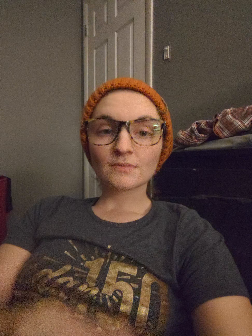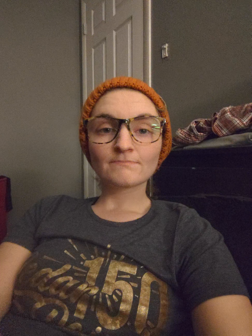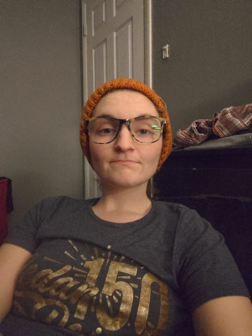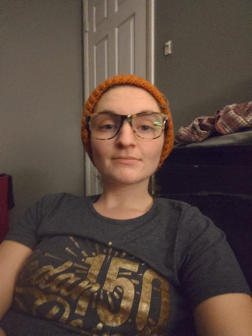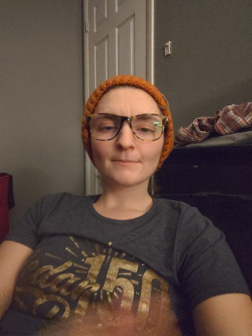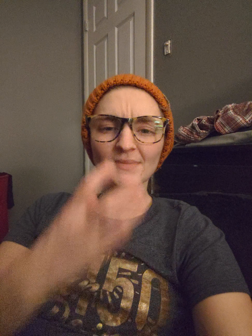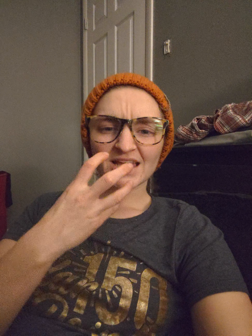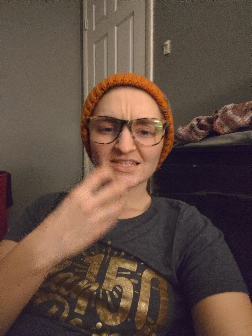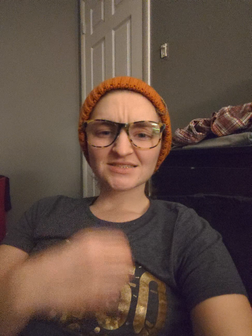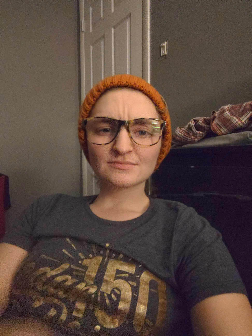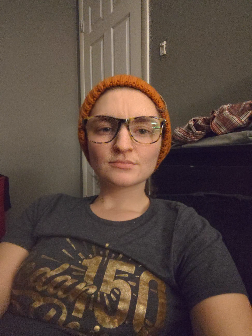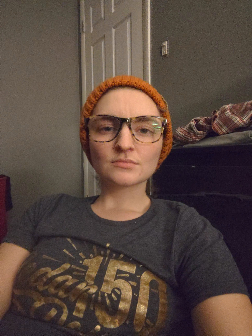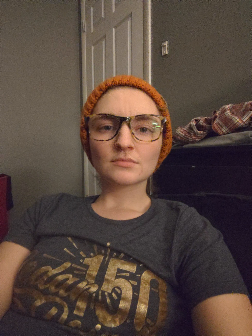mad